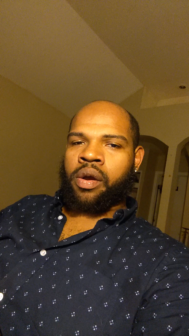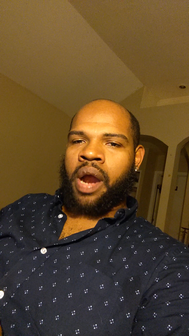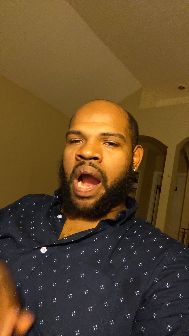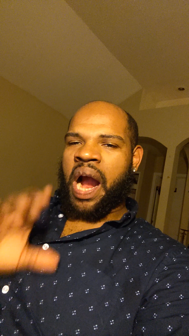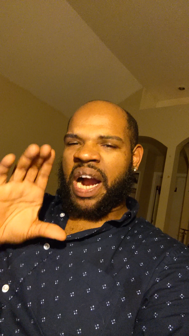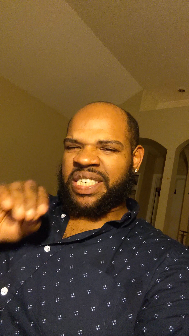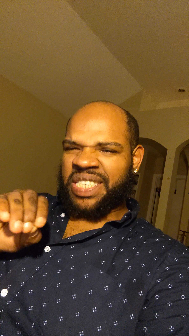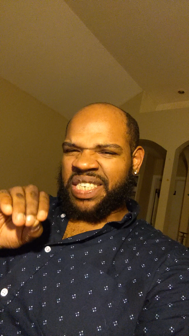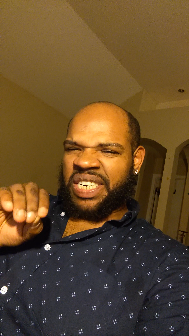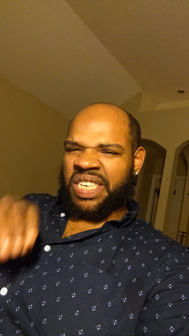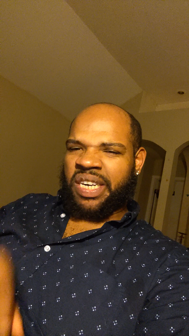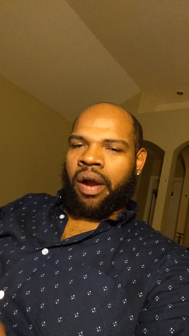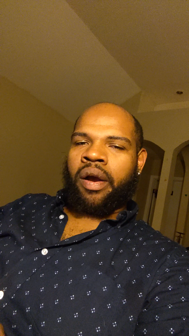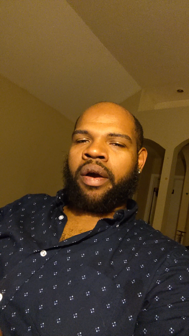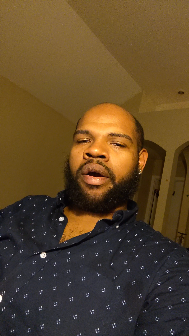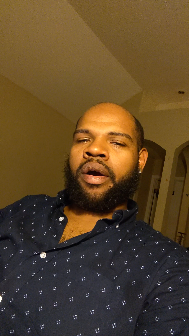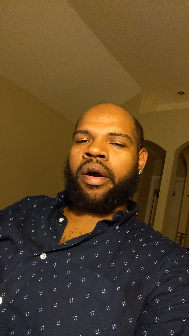bite